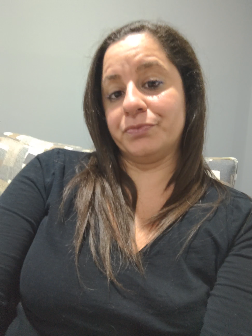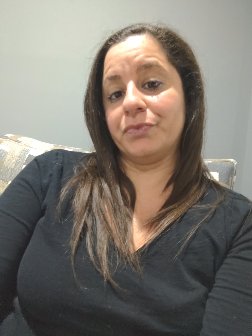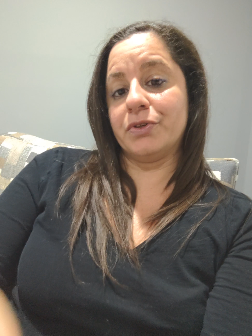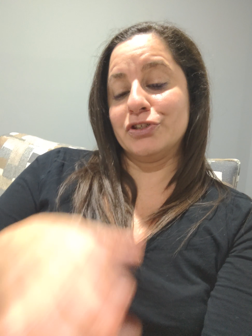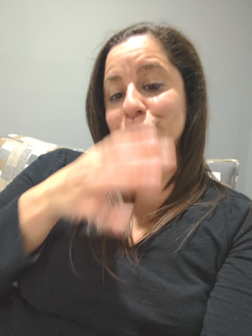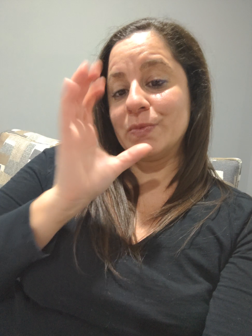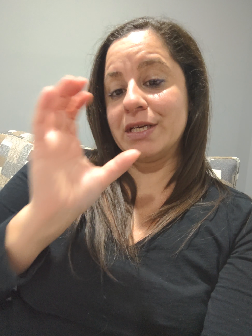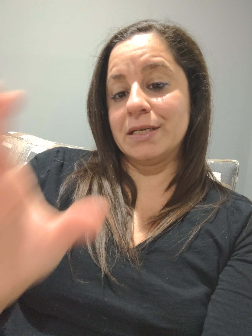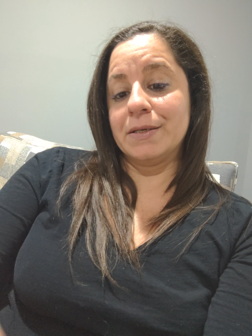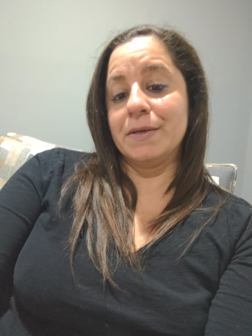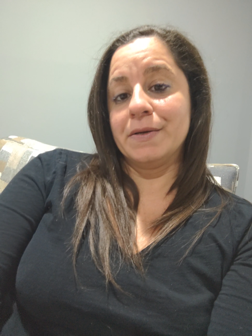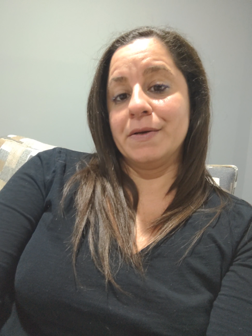drink